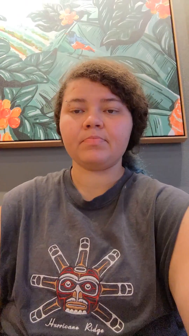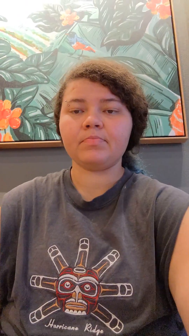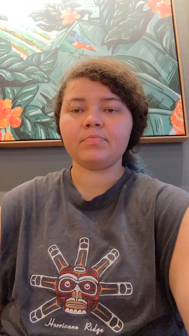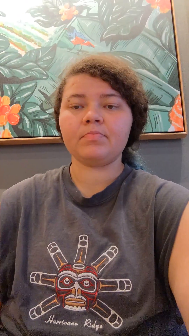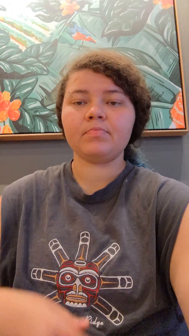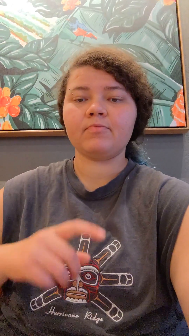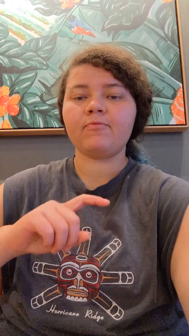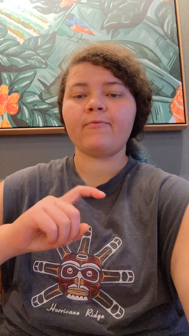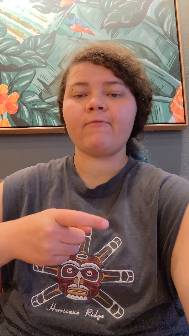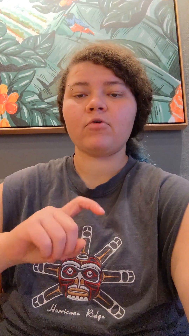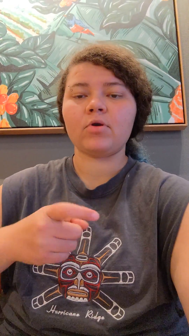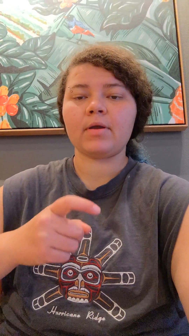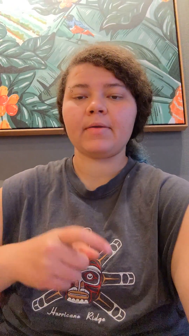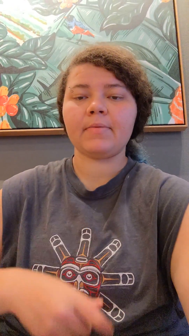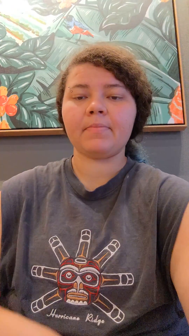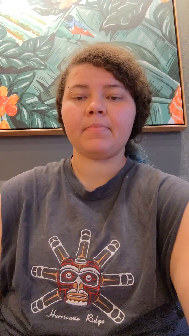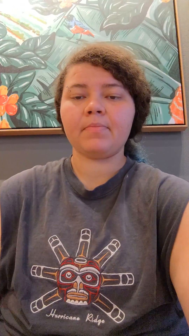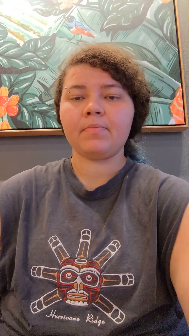friend